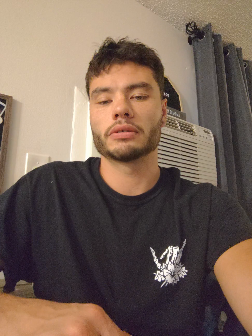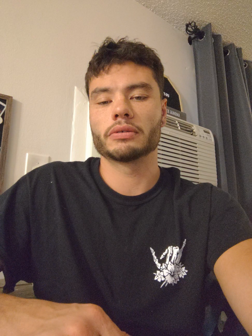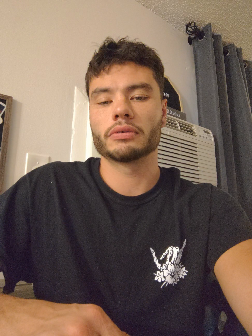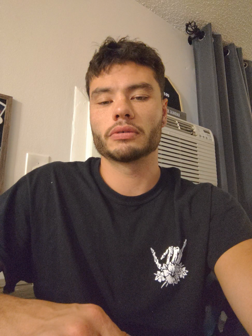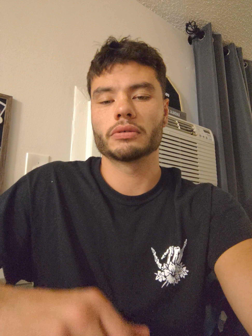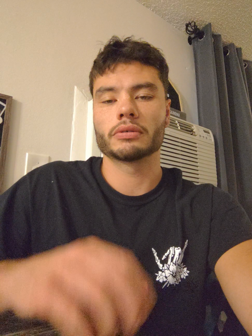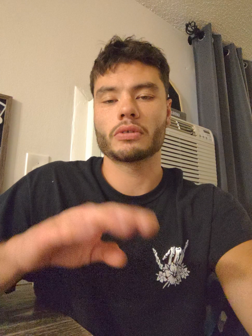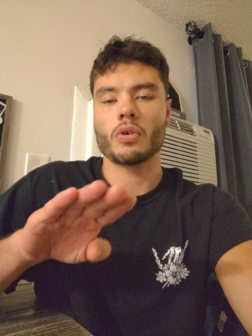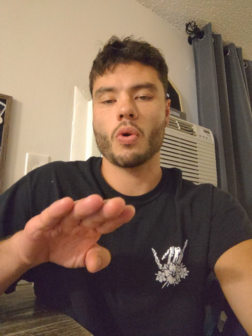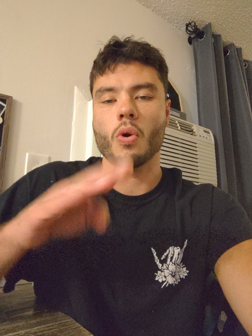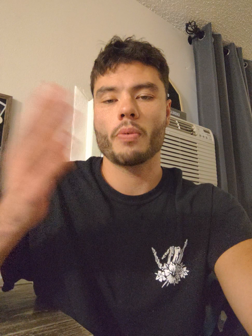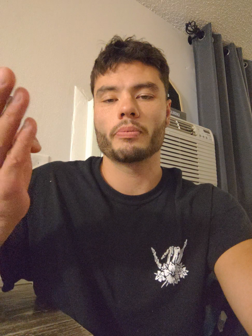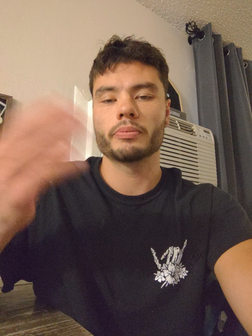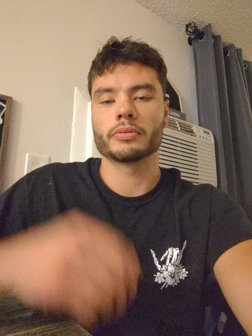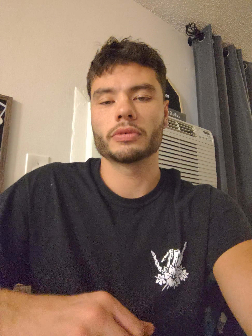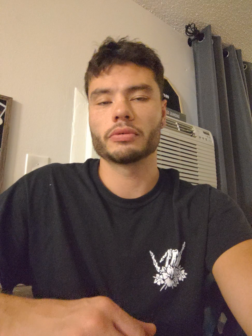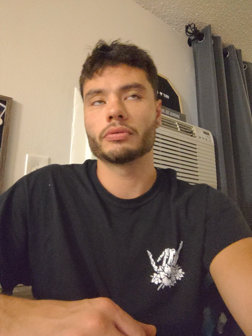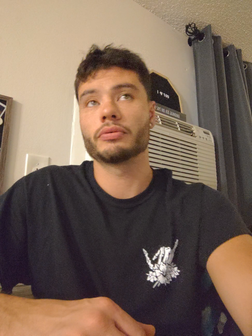open